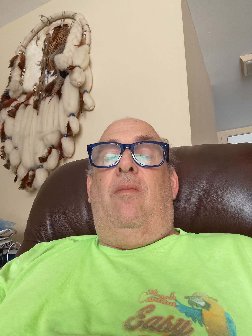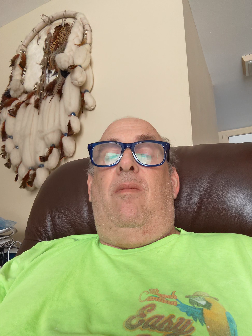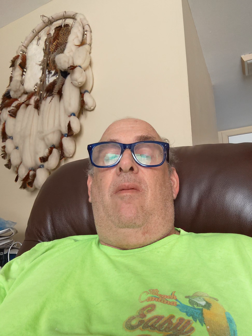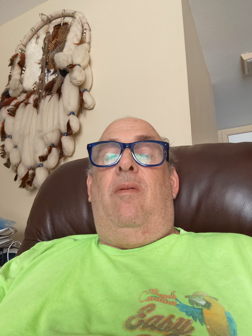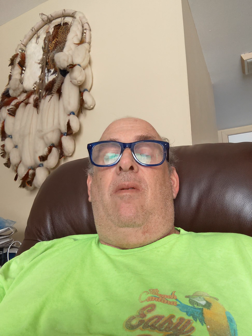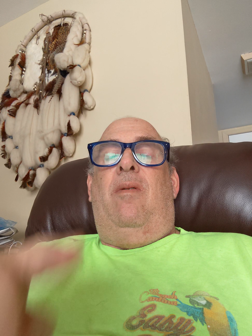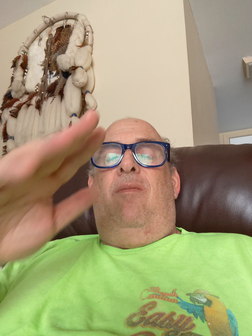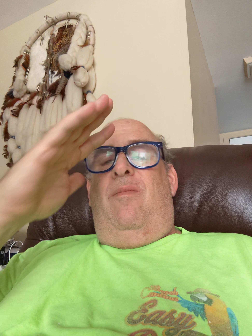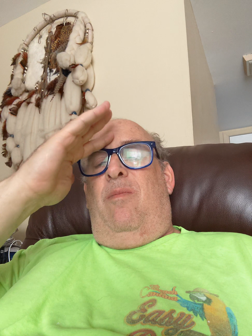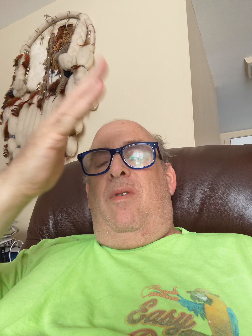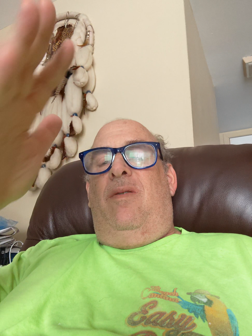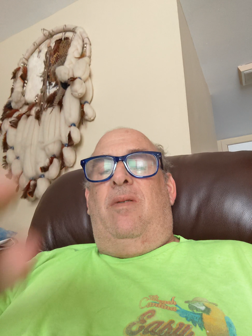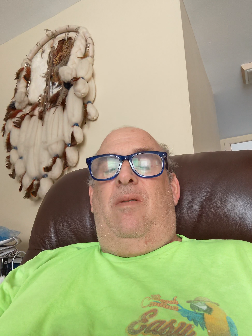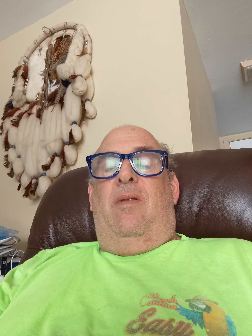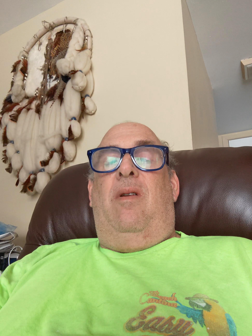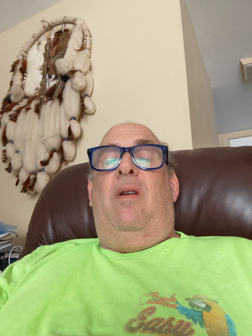pretend